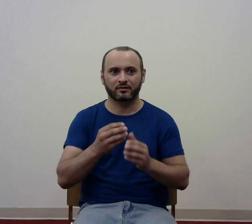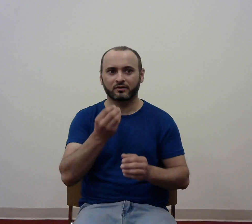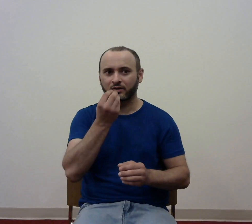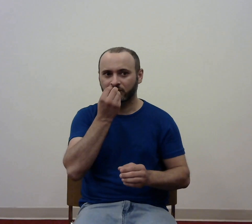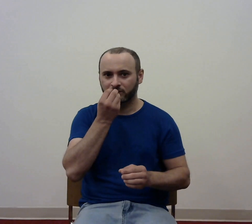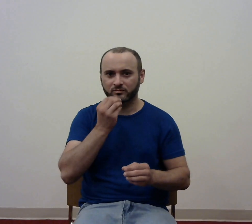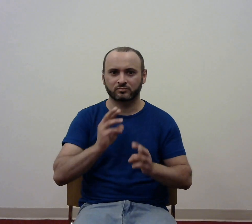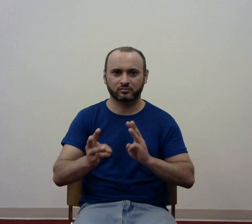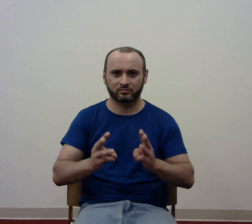mətbəx